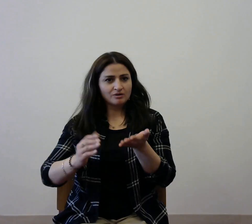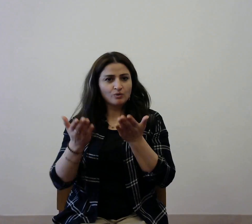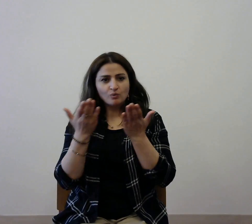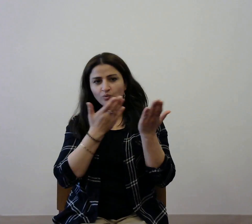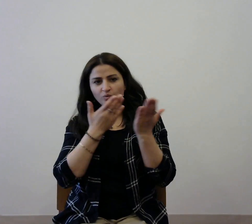oxumaq